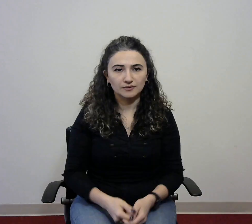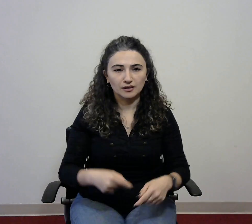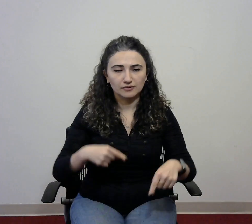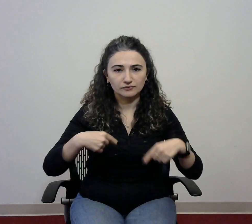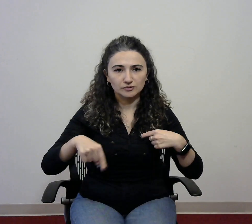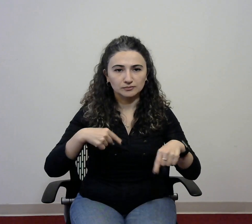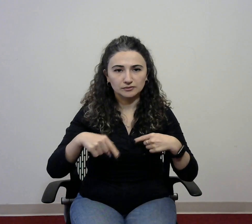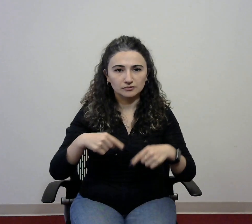futbol